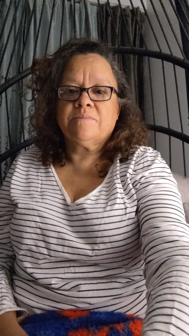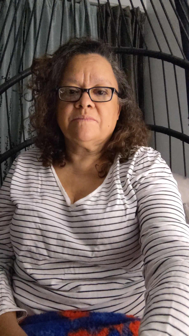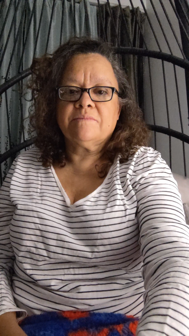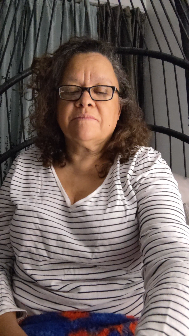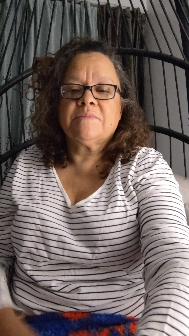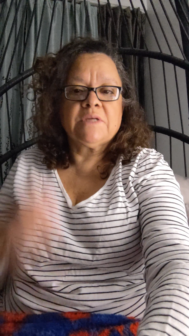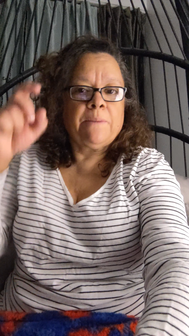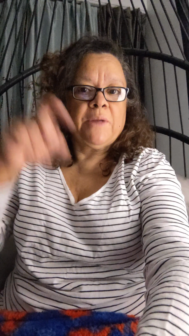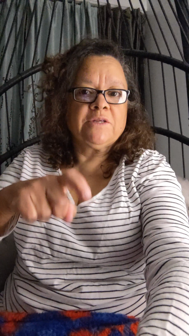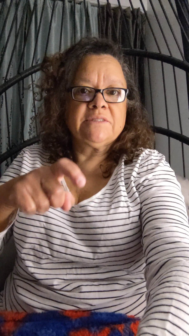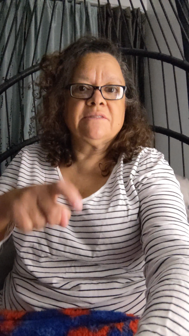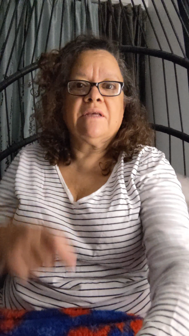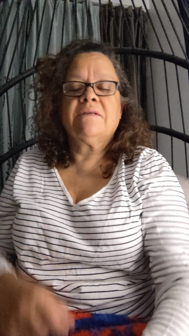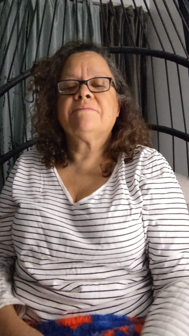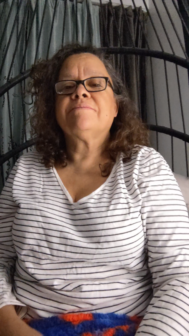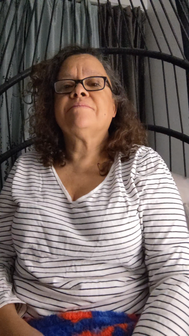must